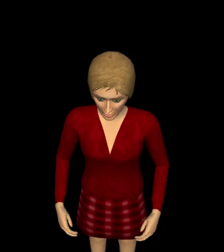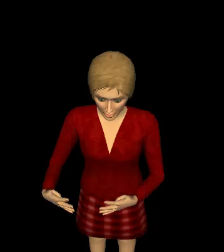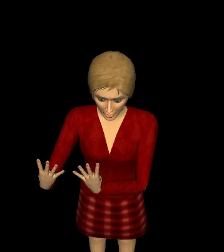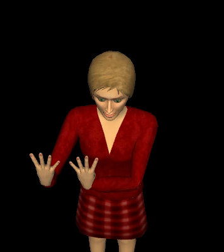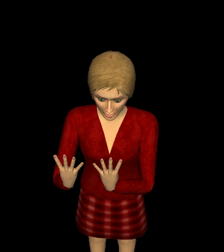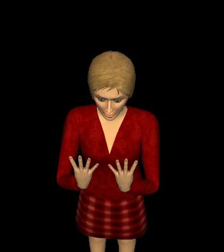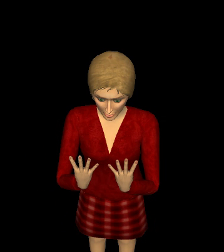عيد ميلاد